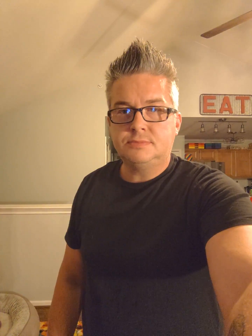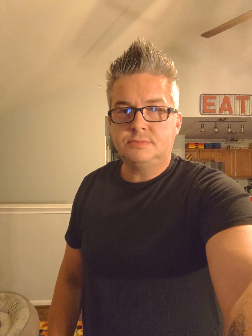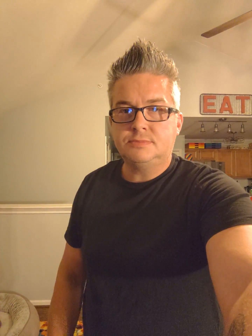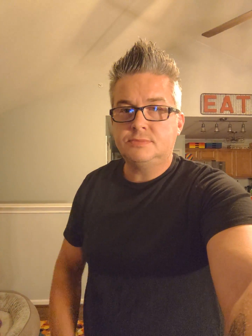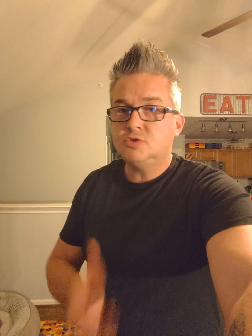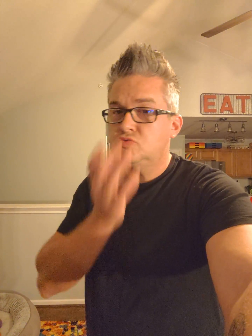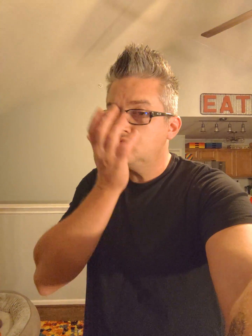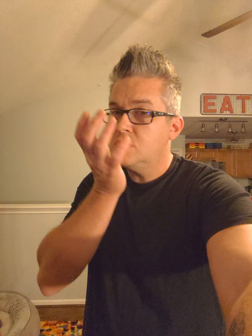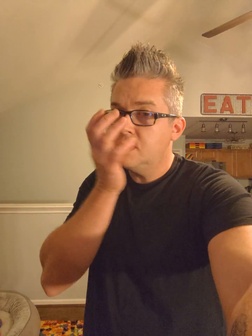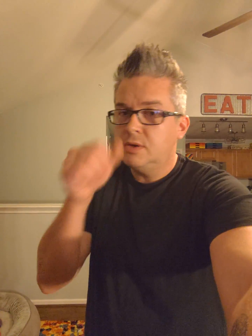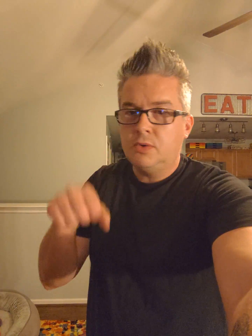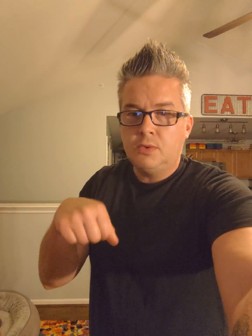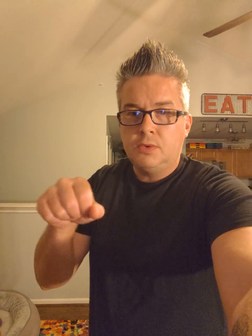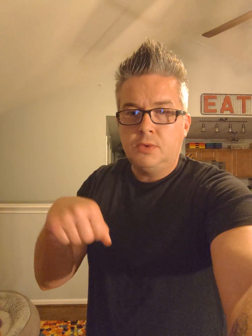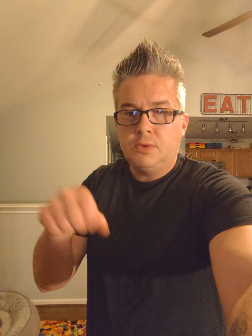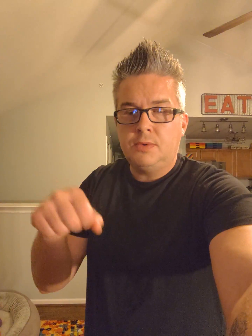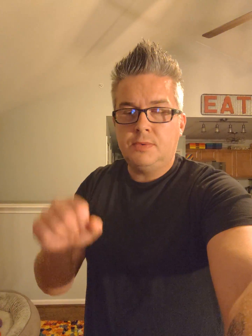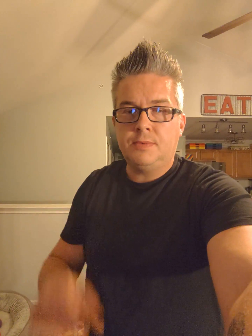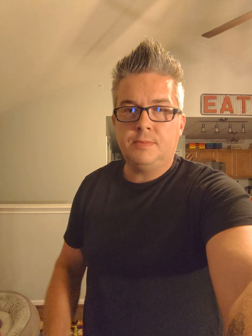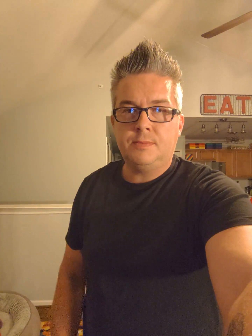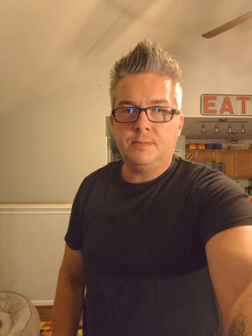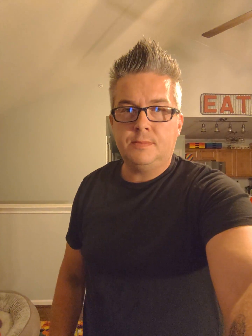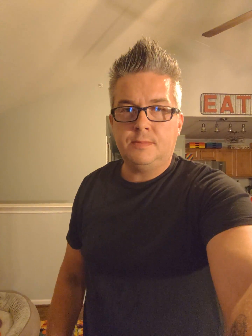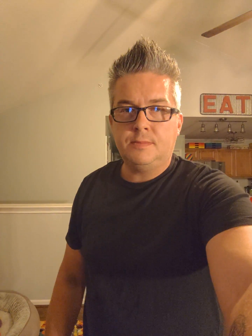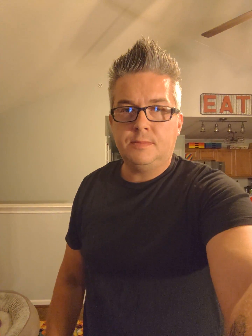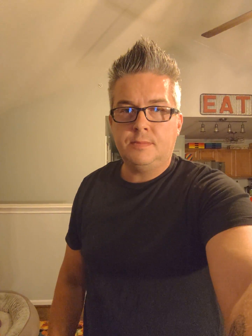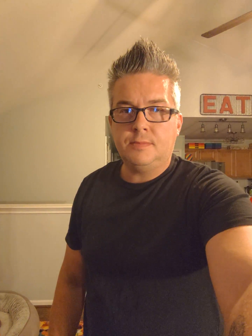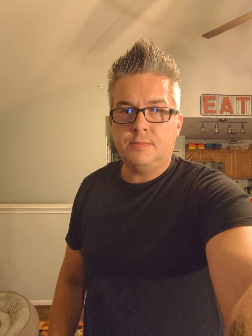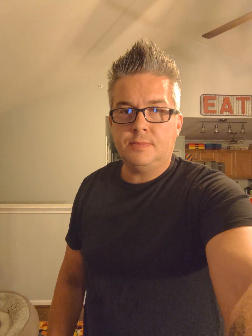lawn mower